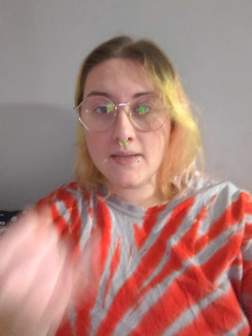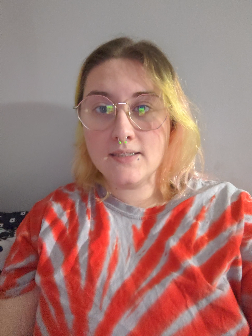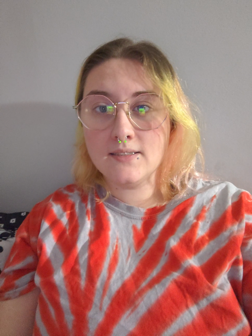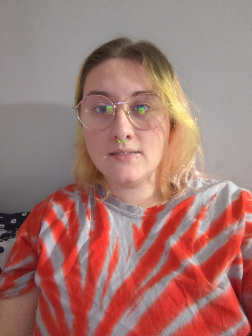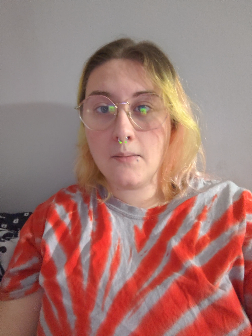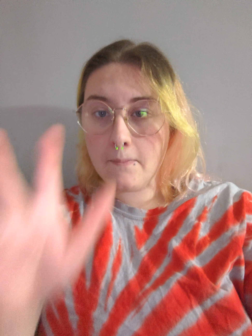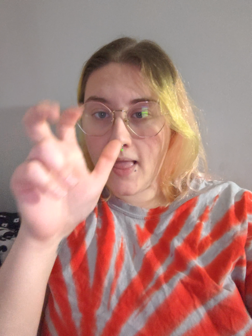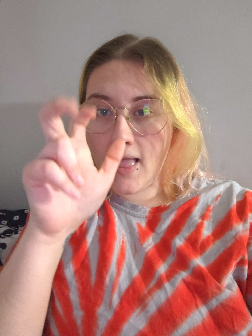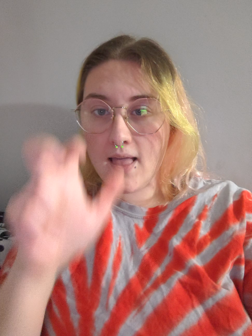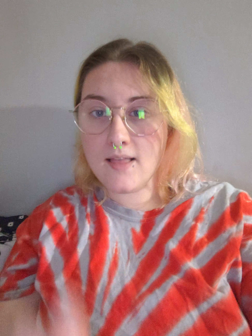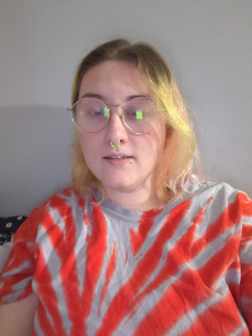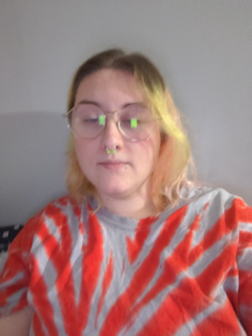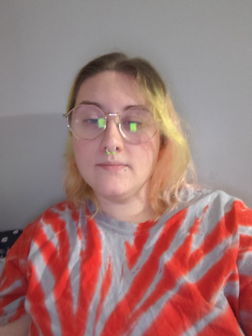bug